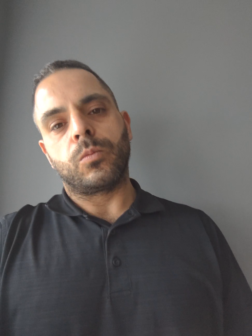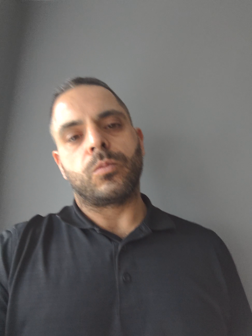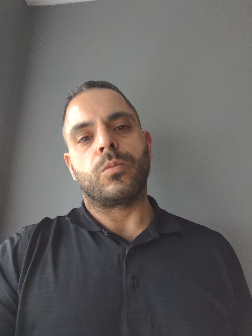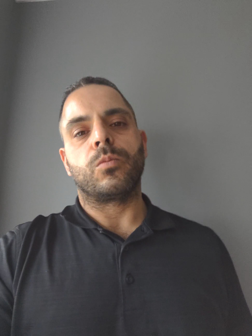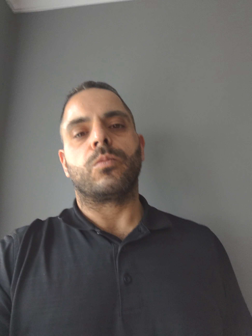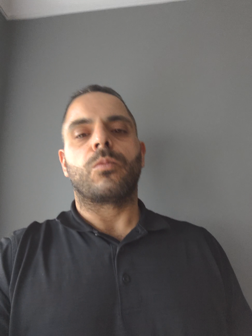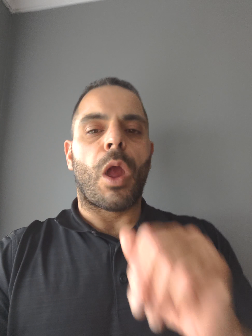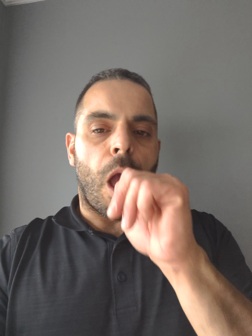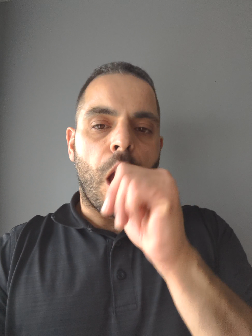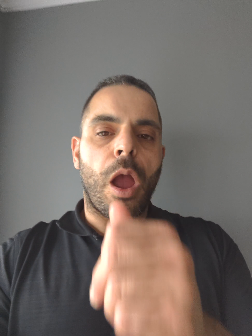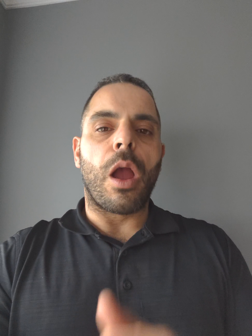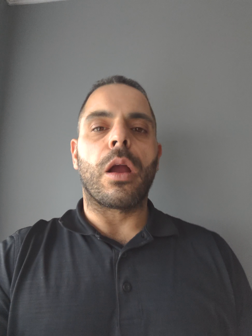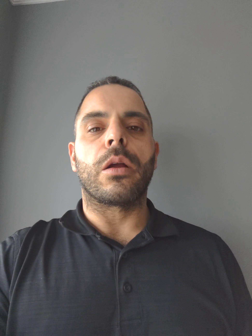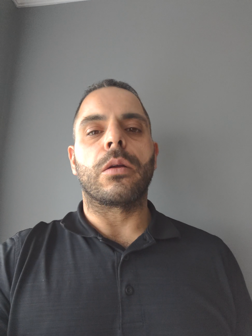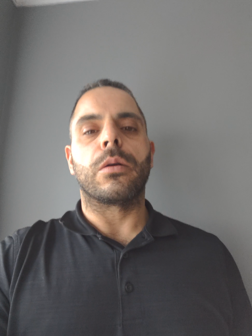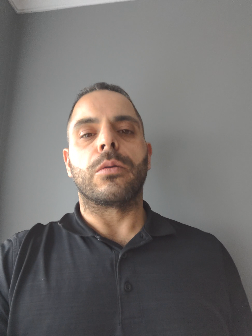nuts